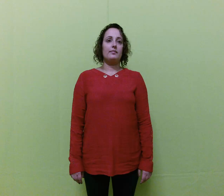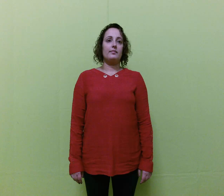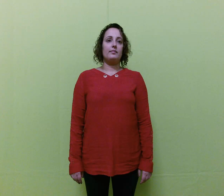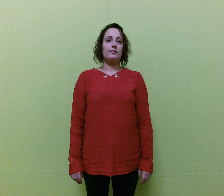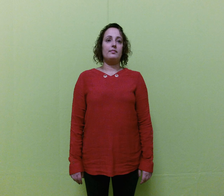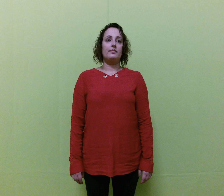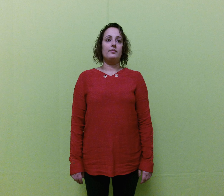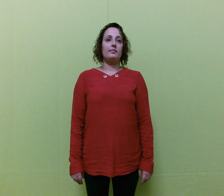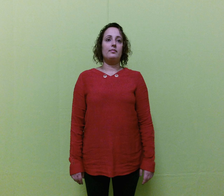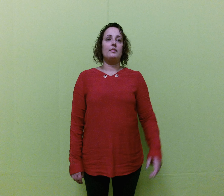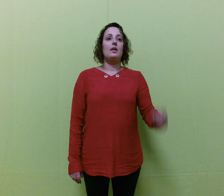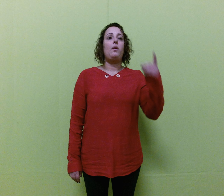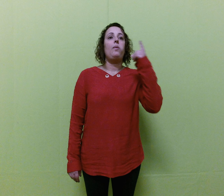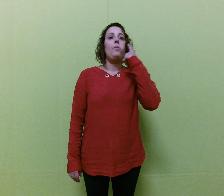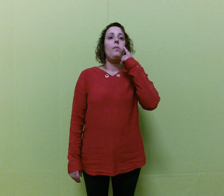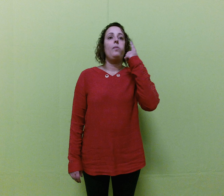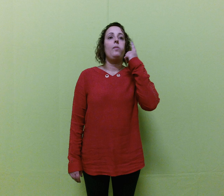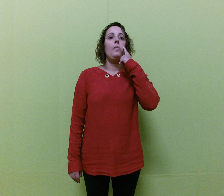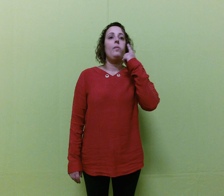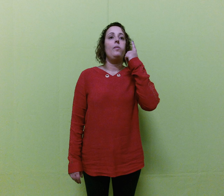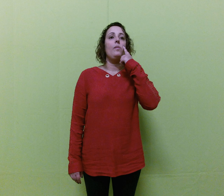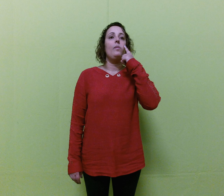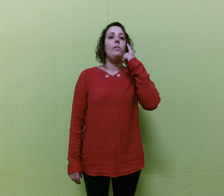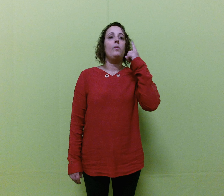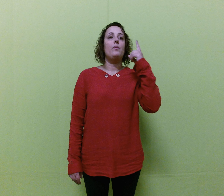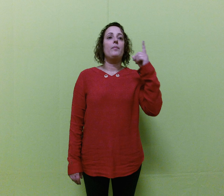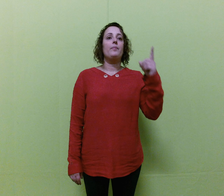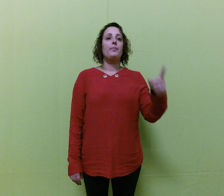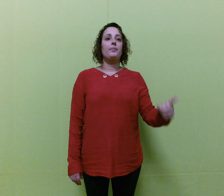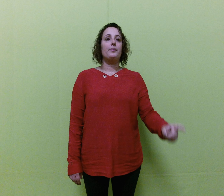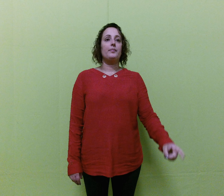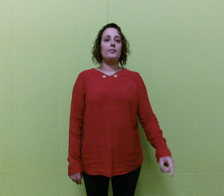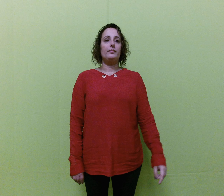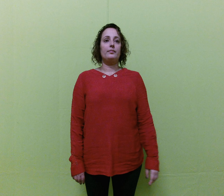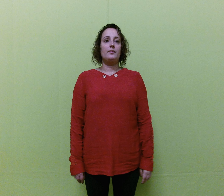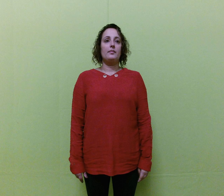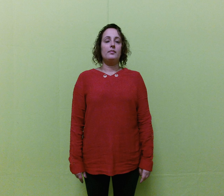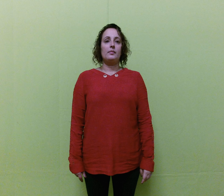bala